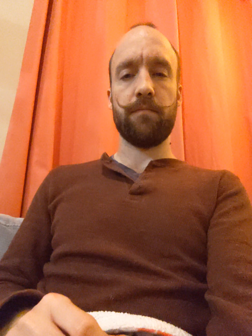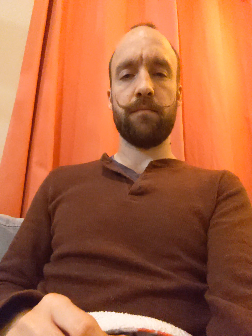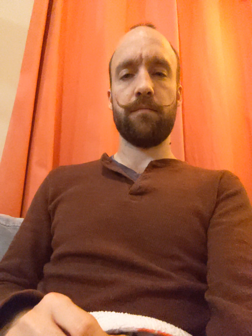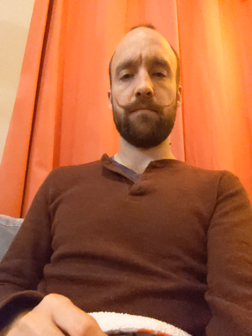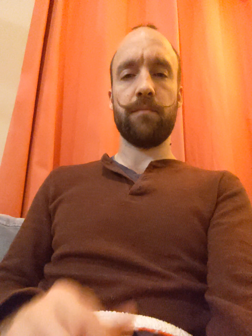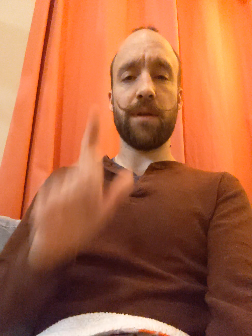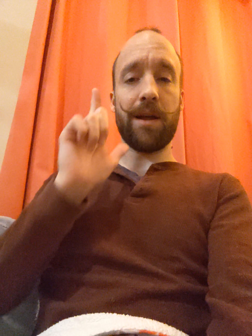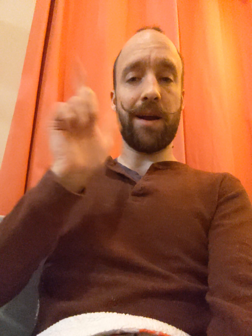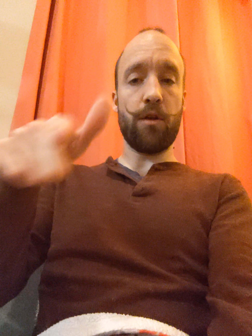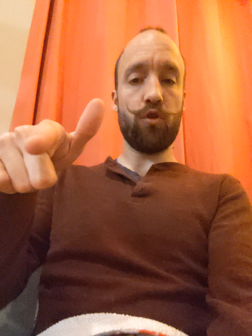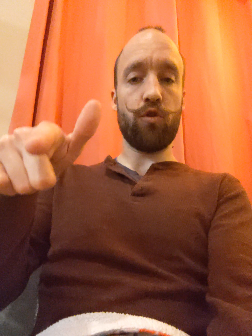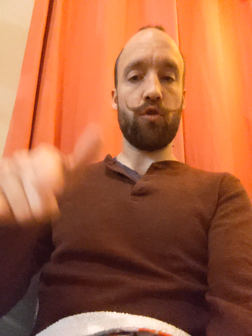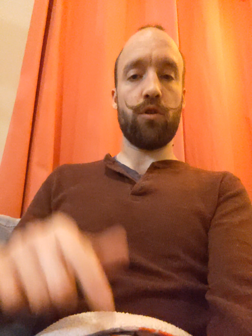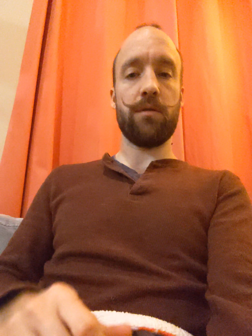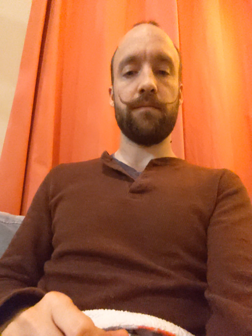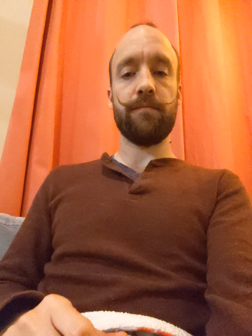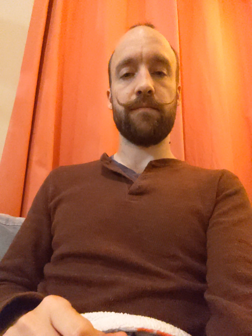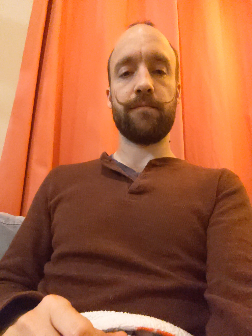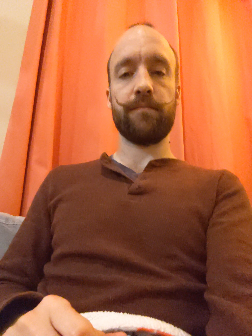later